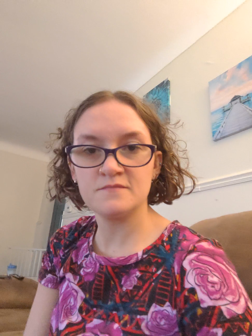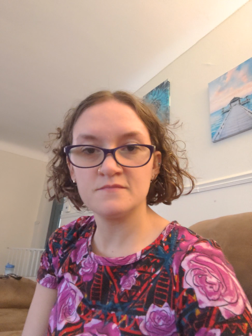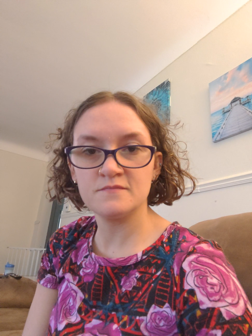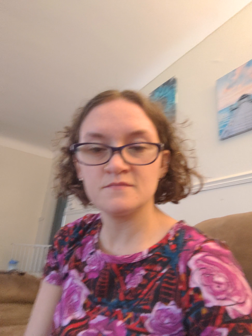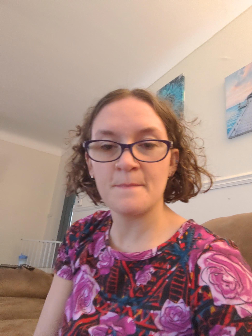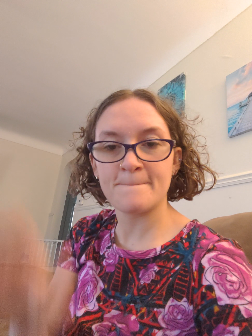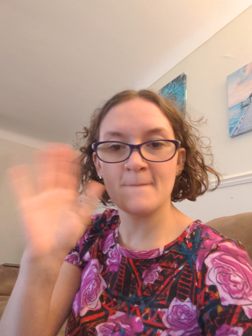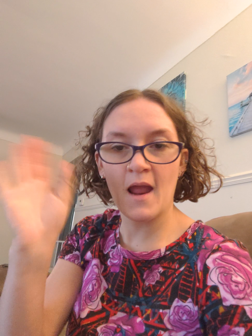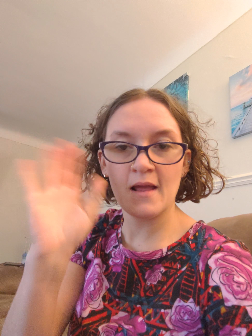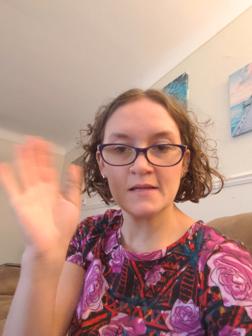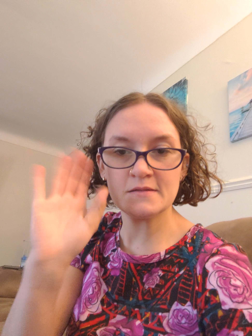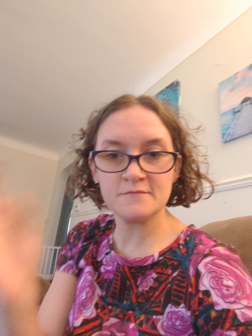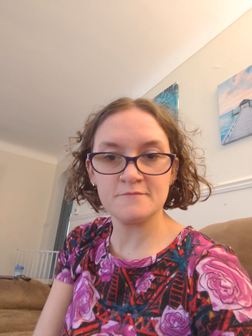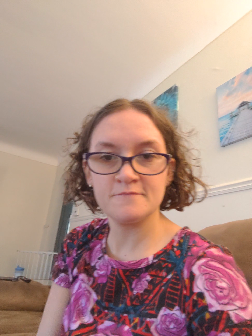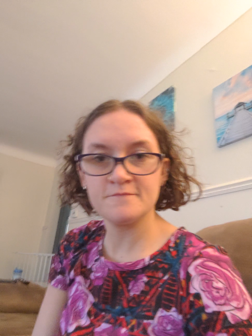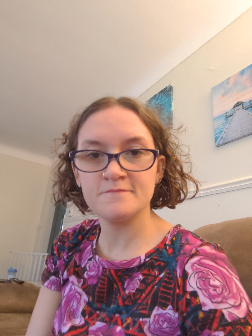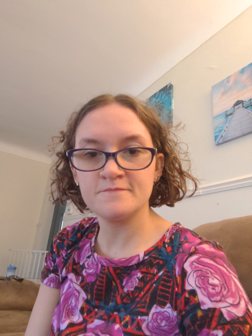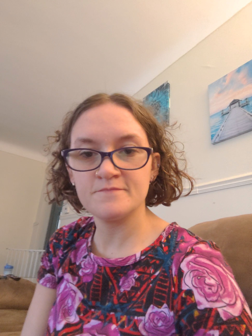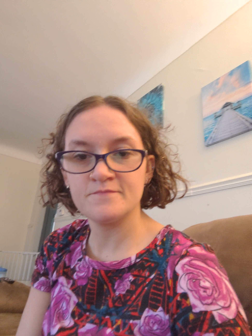bye